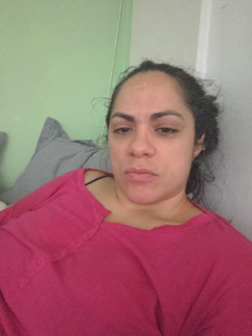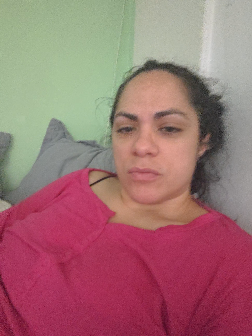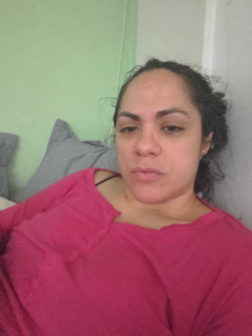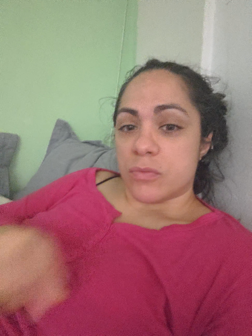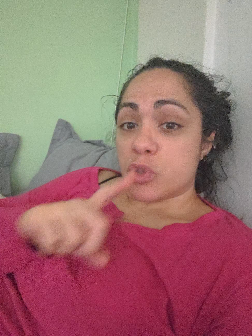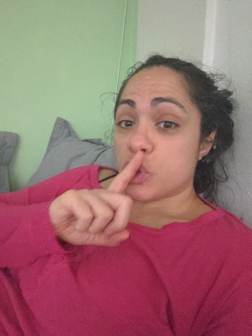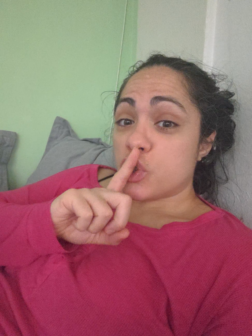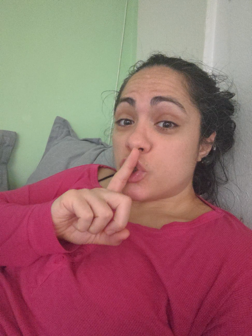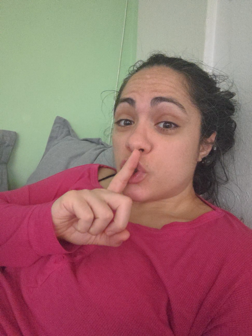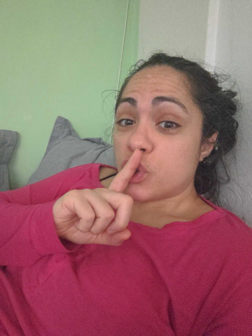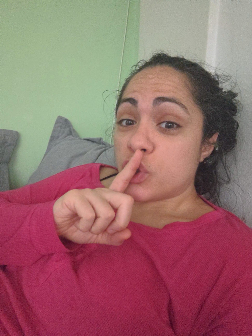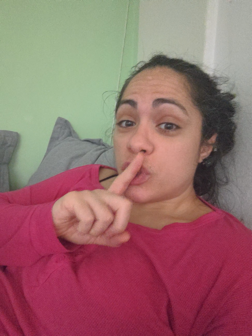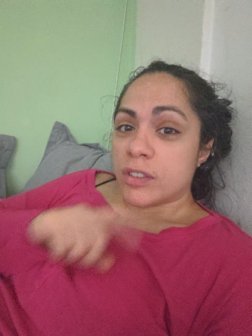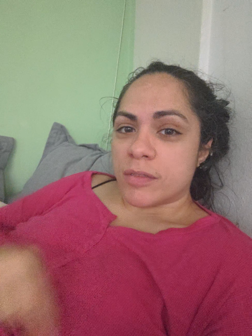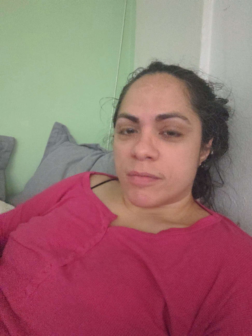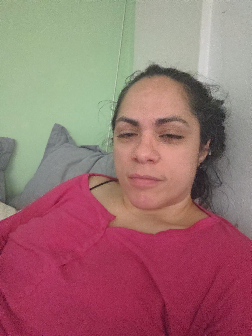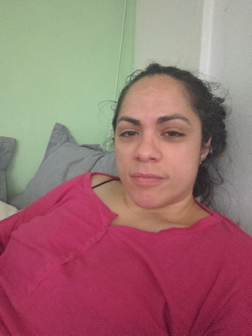shhh